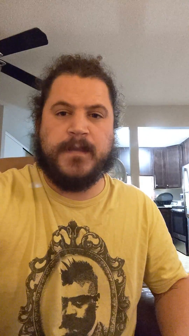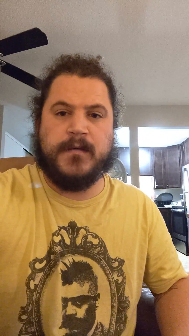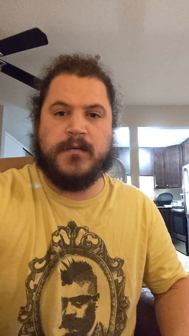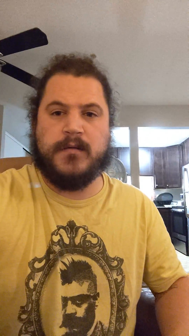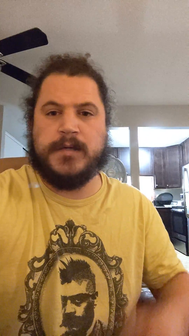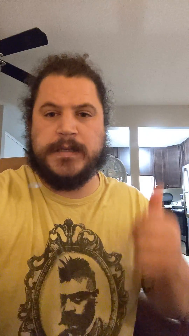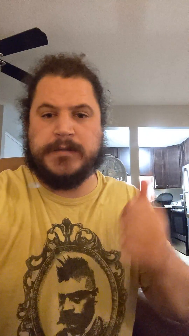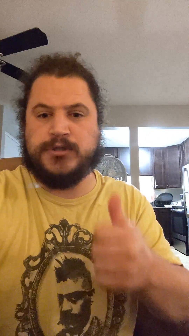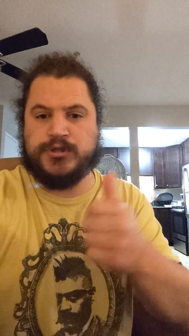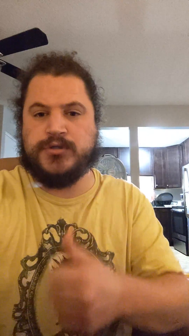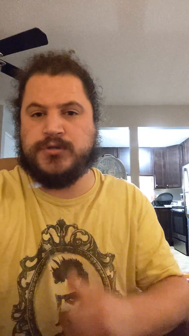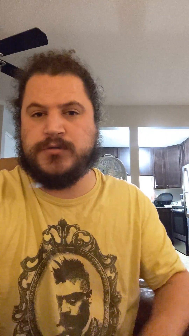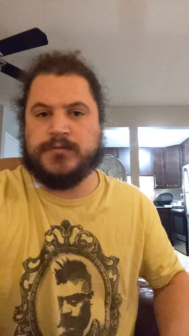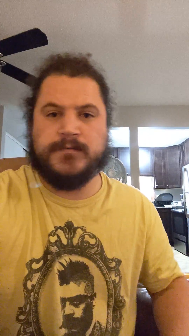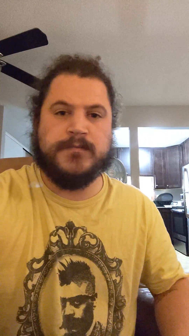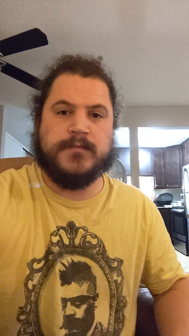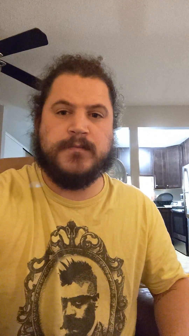each